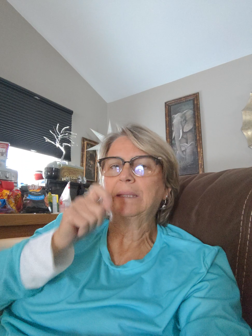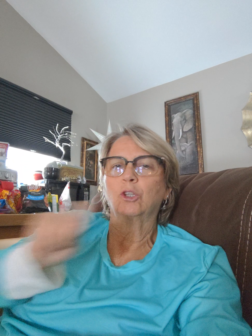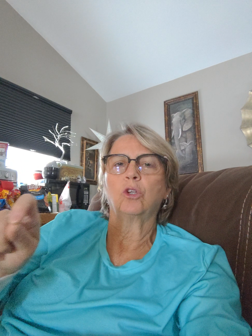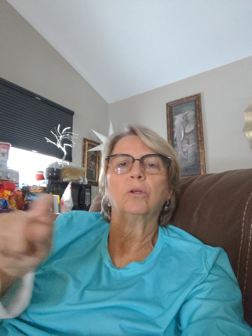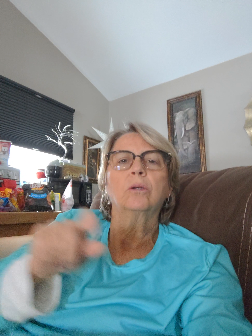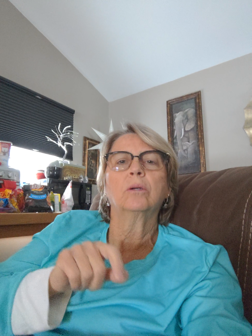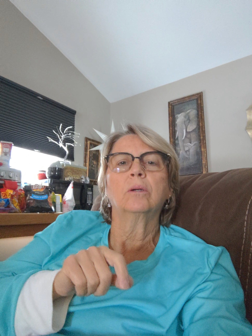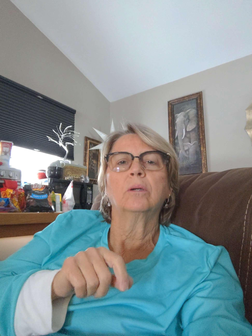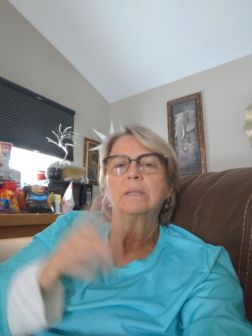pencil